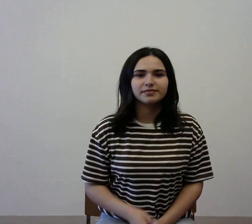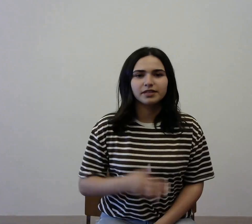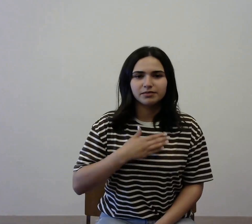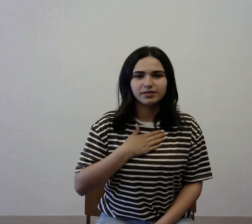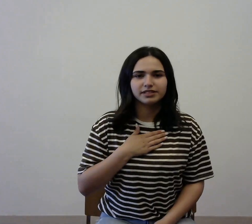mən